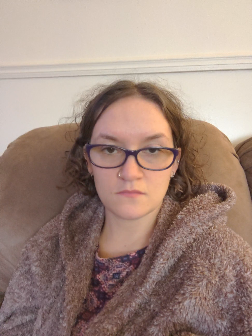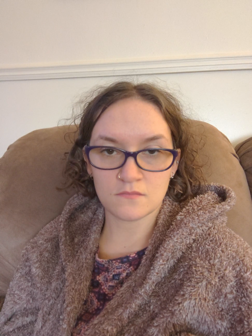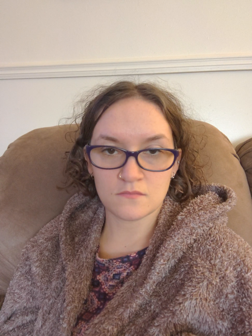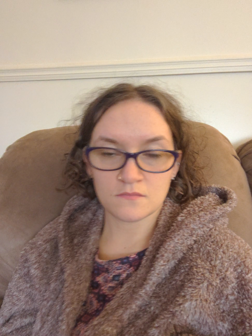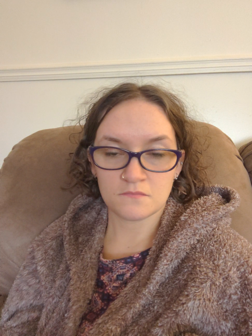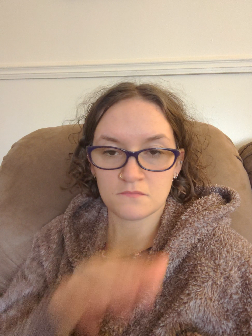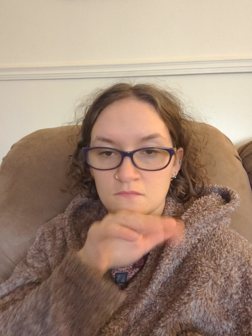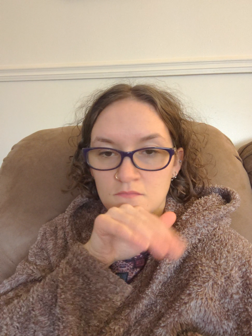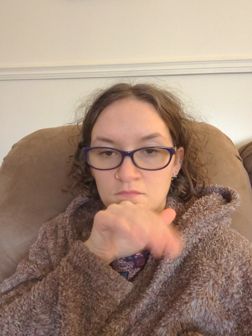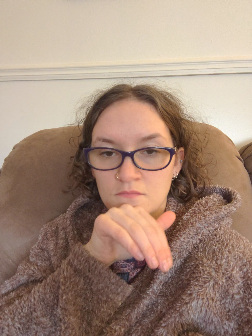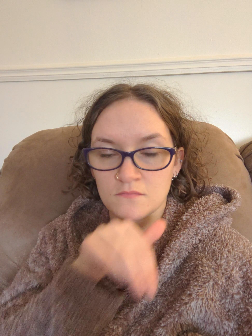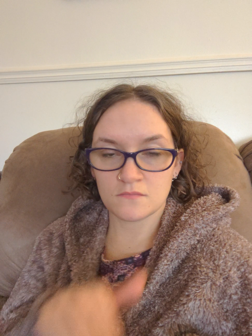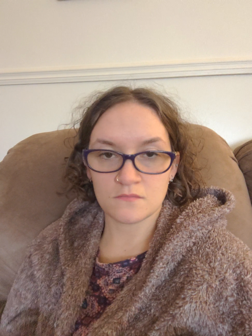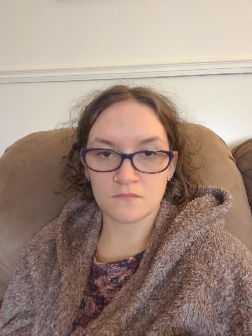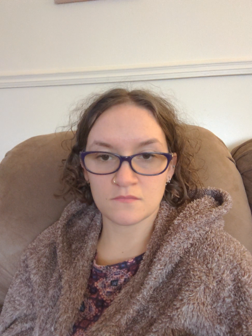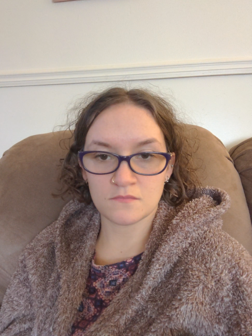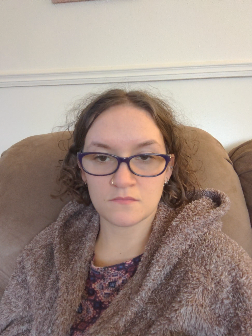pig